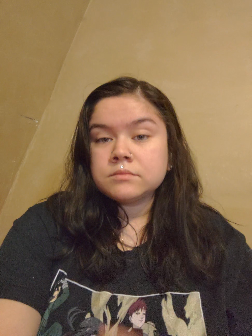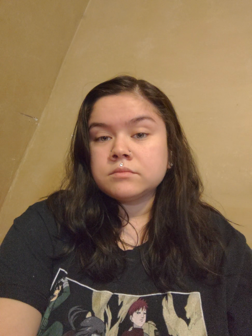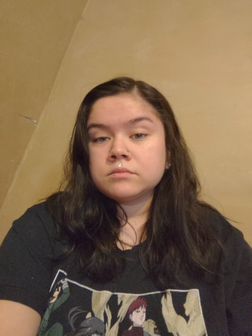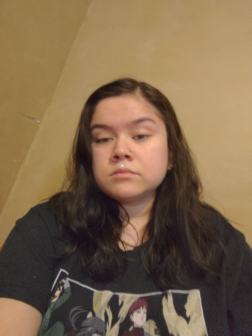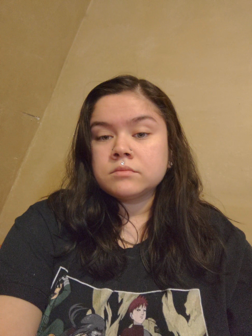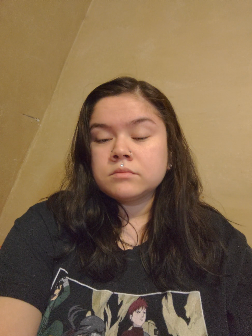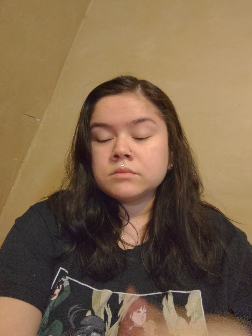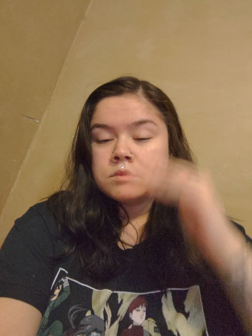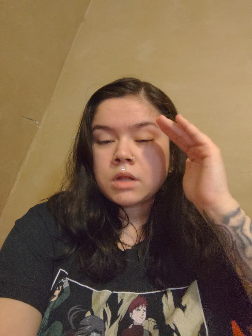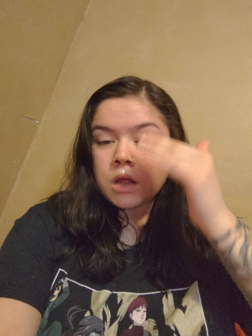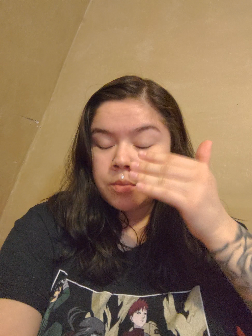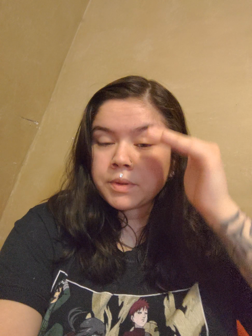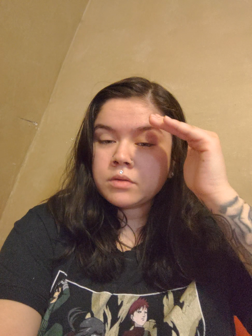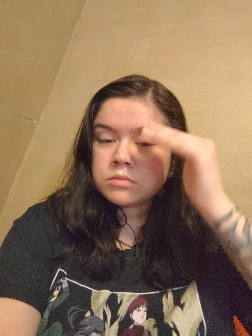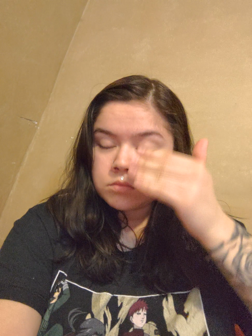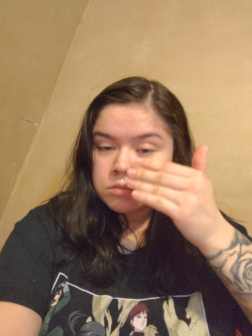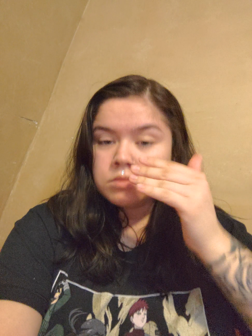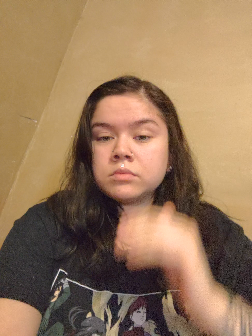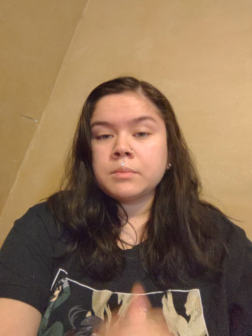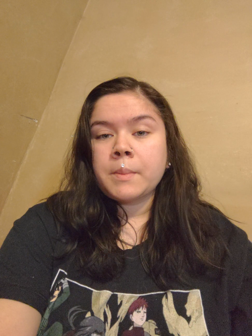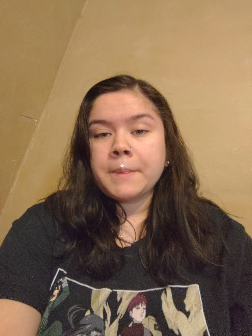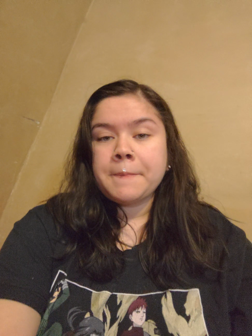sleepy